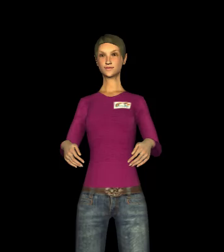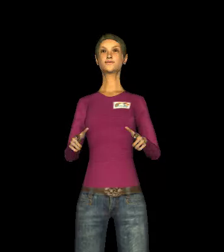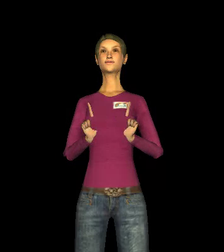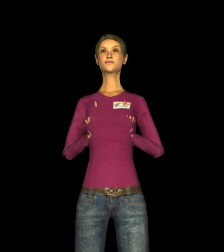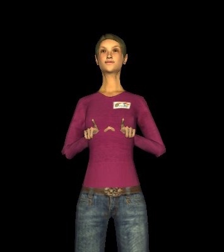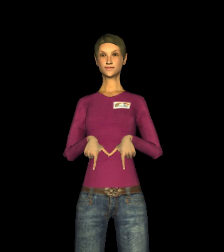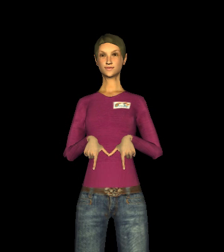مدرسة